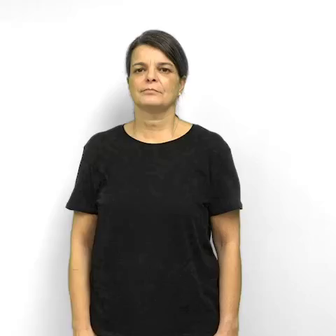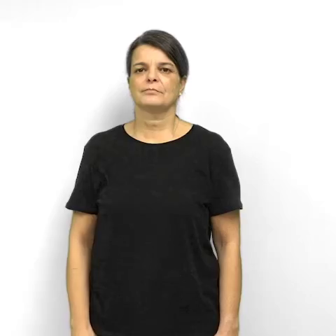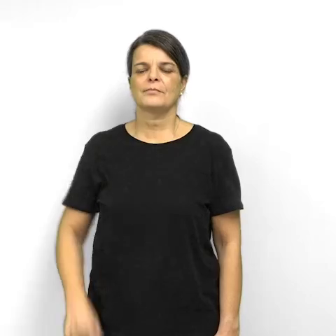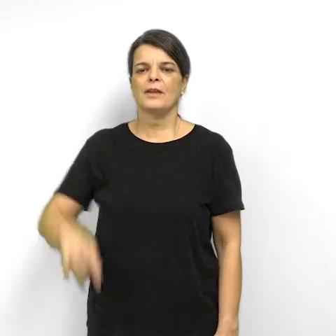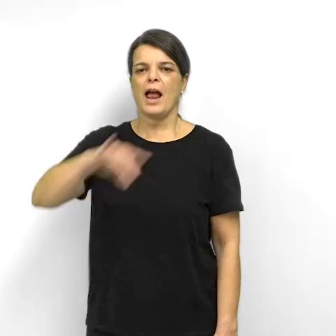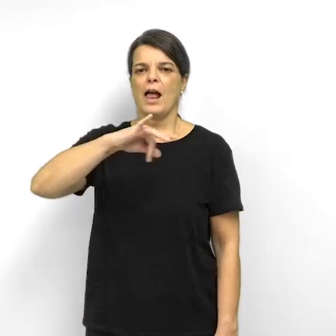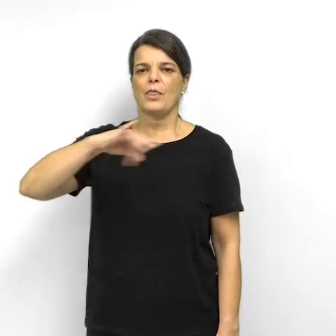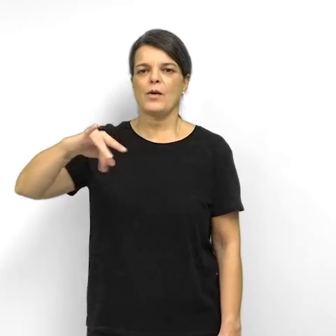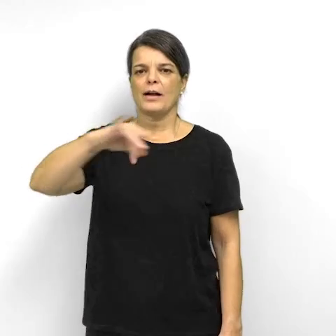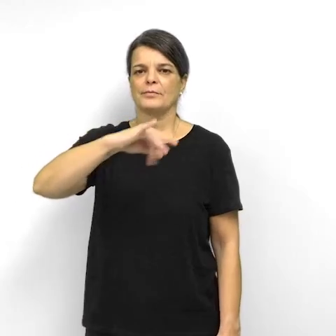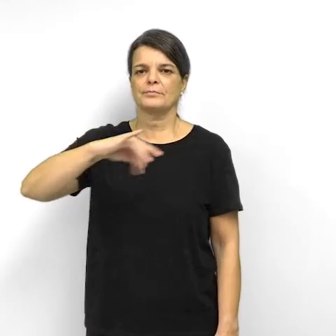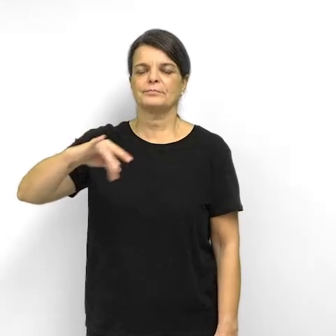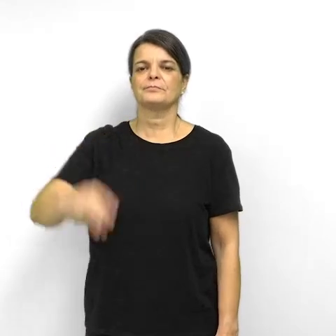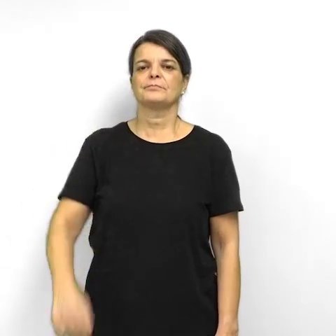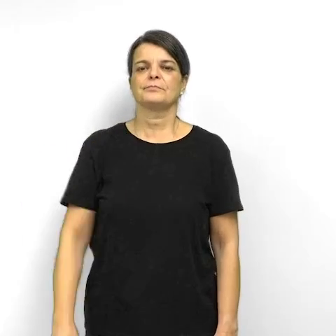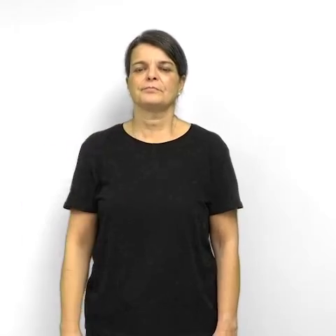azucar